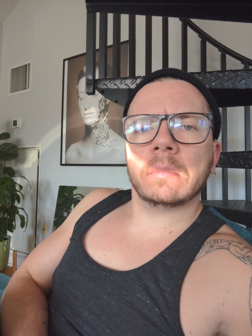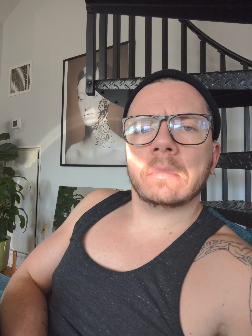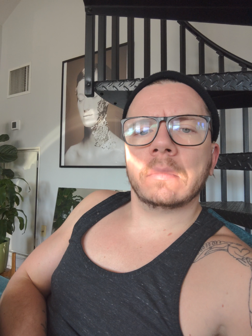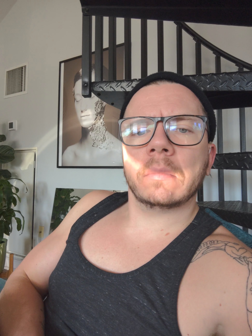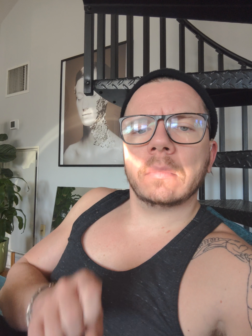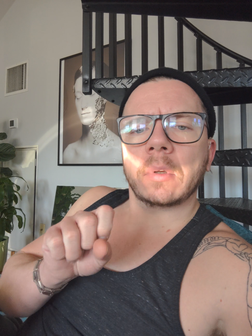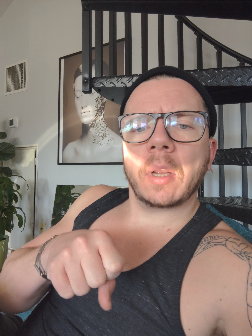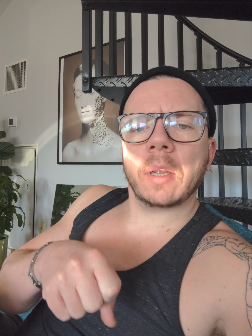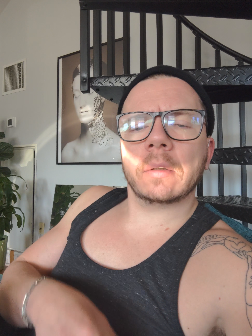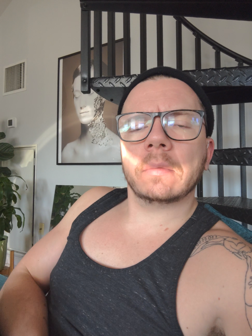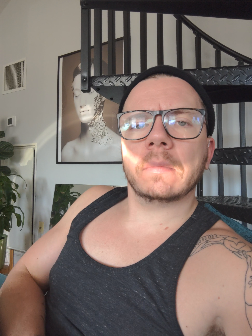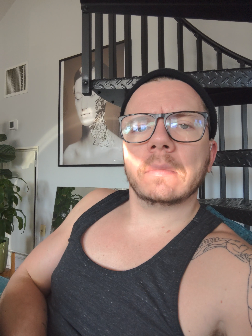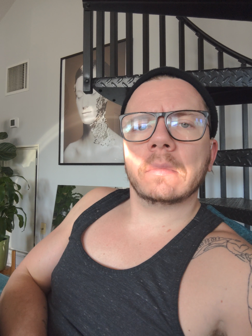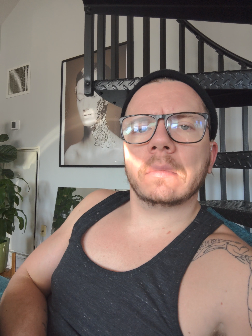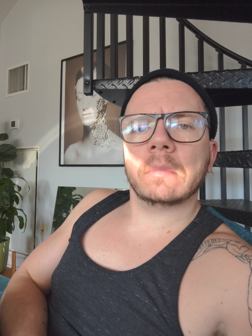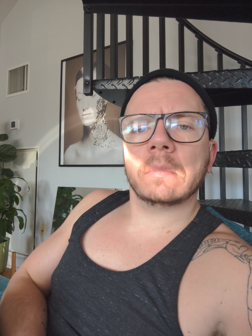can